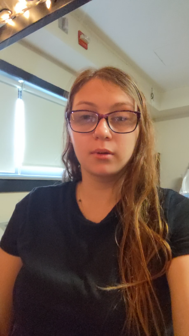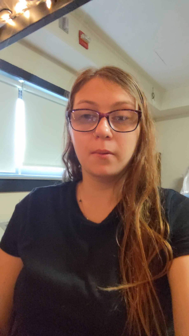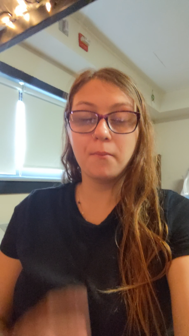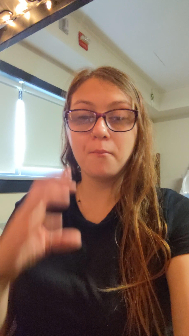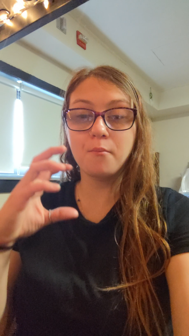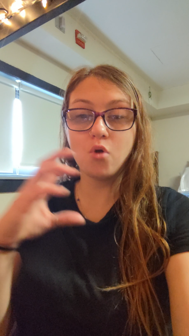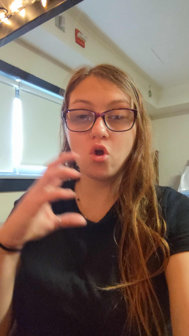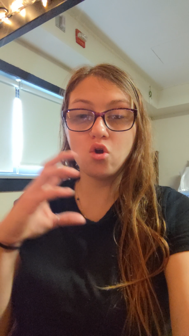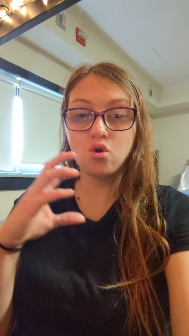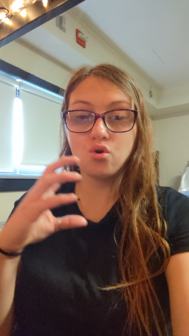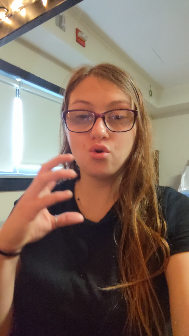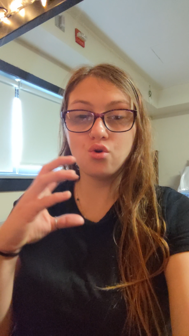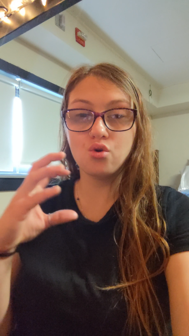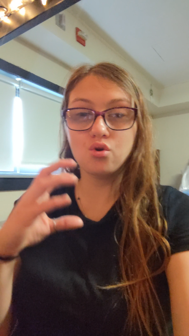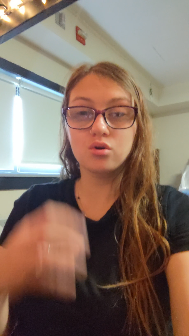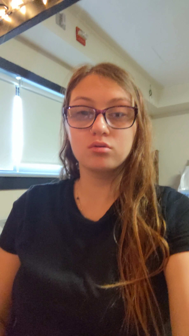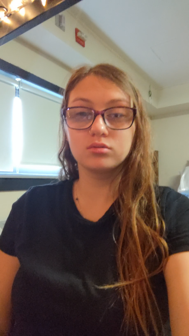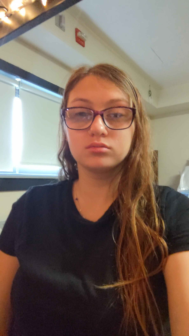ball